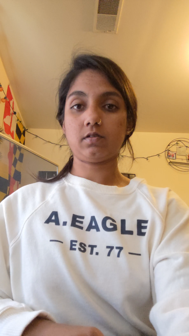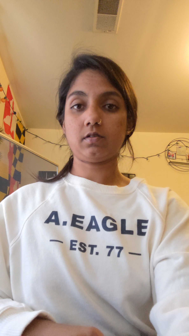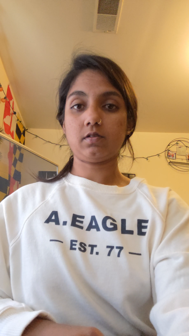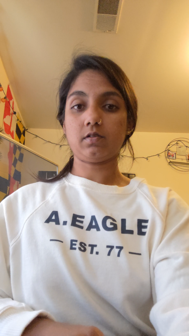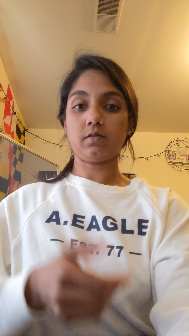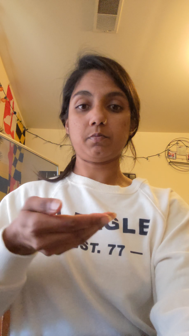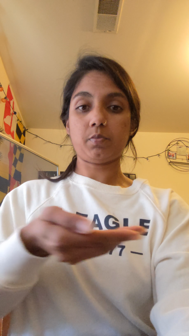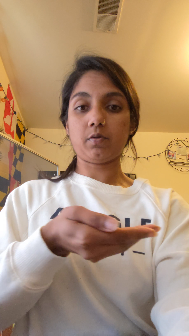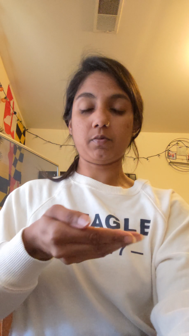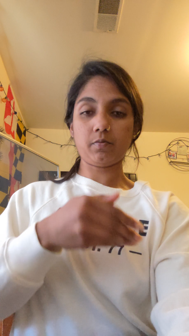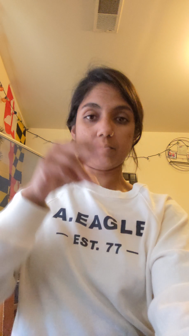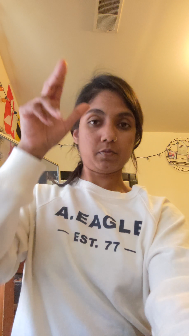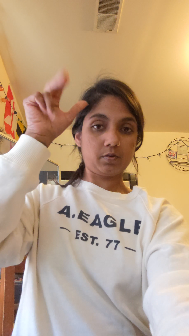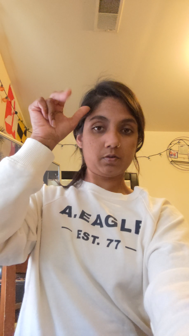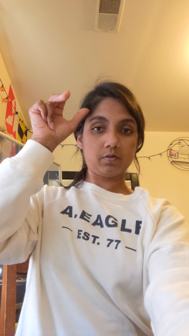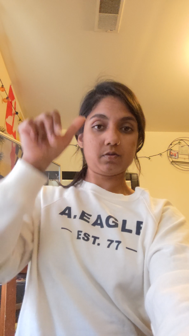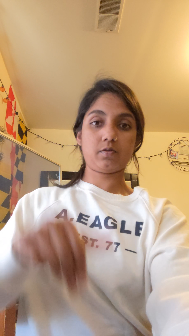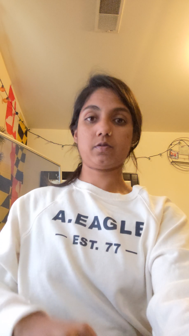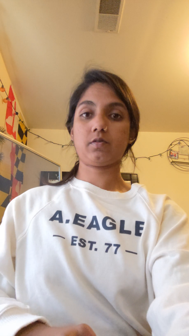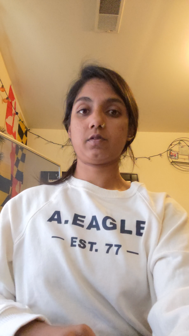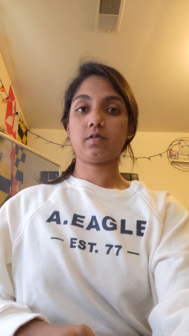pony